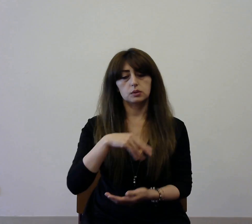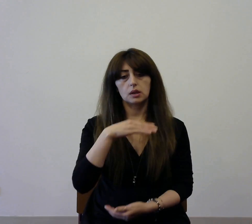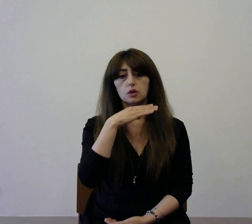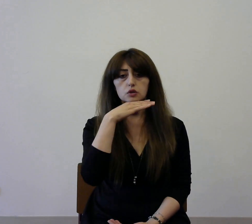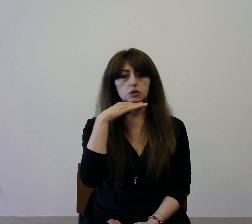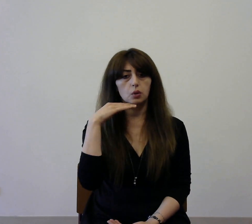çox